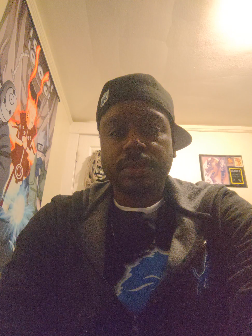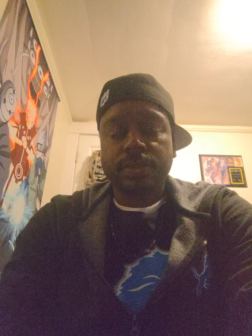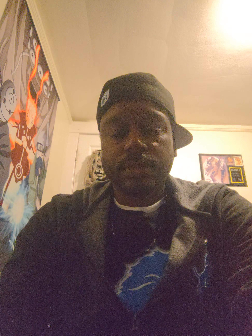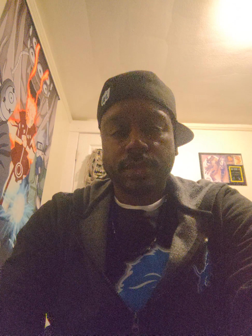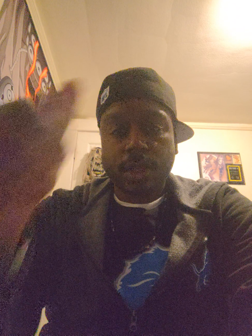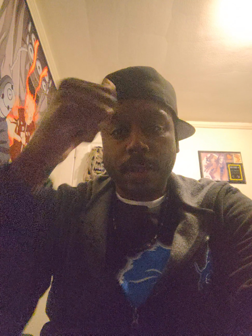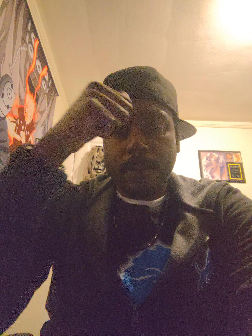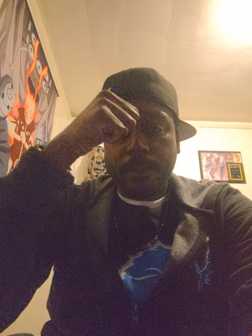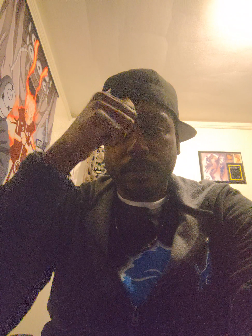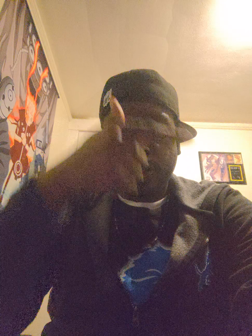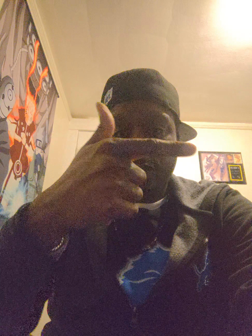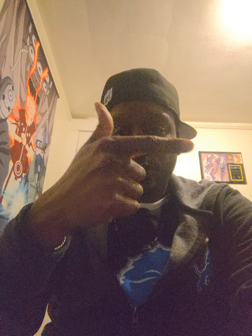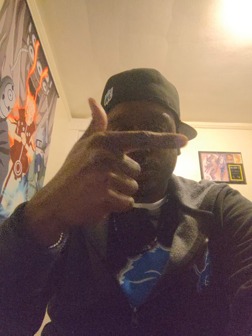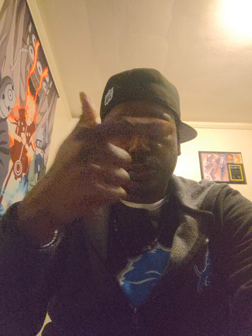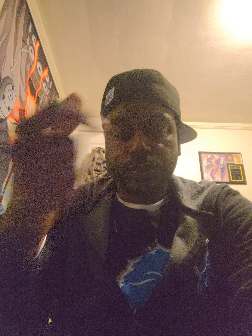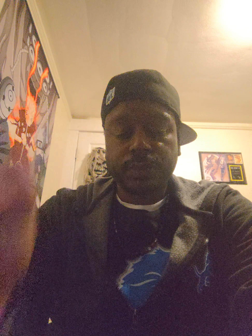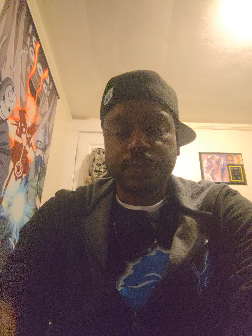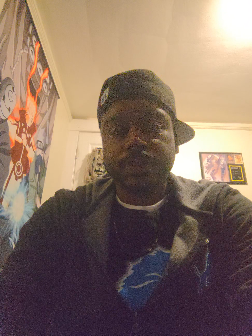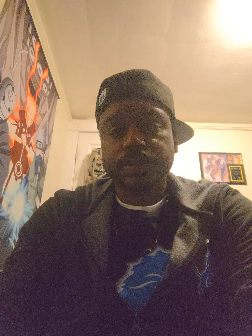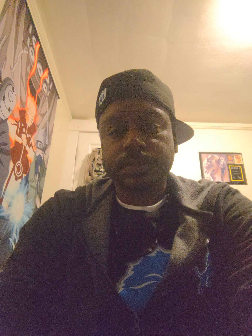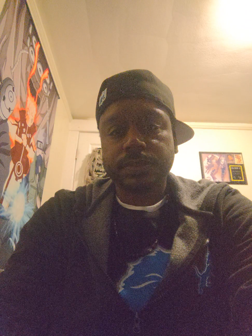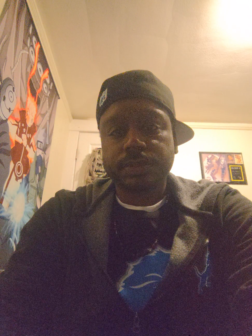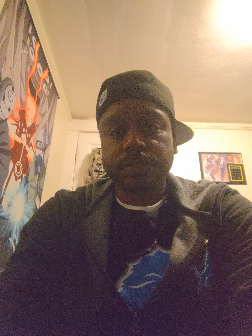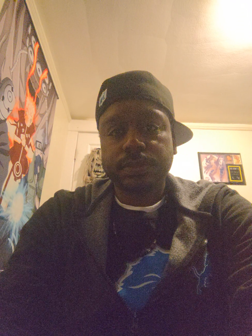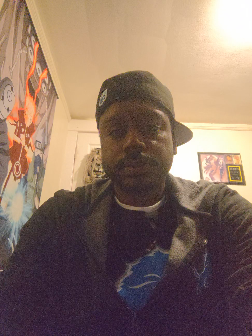brother